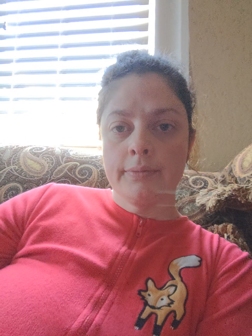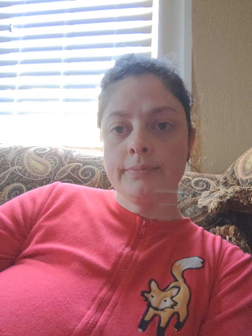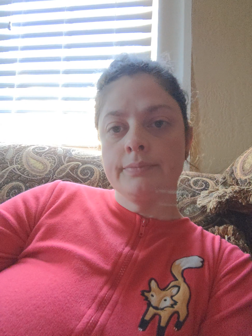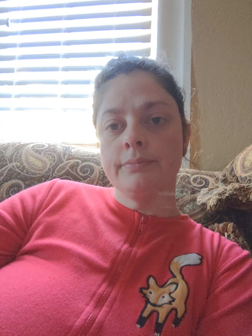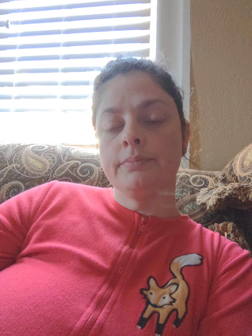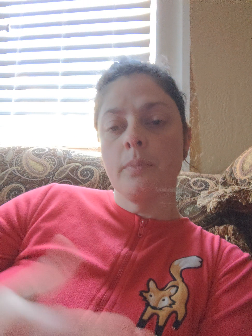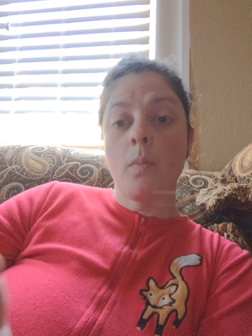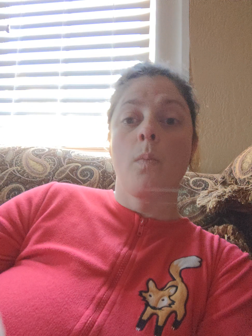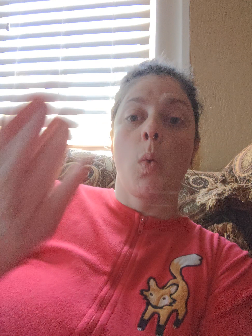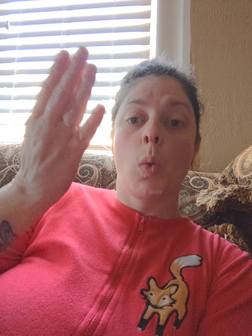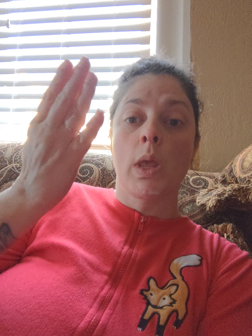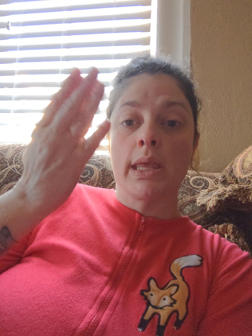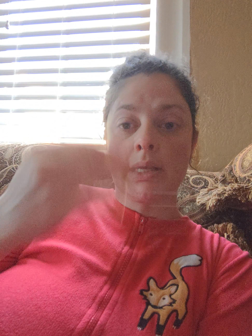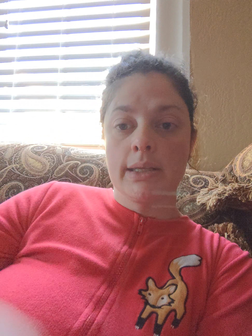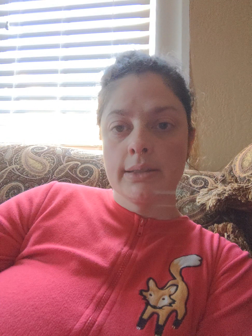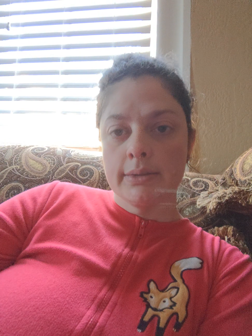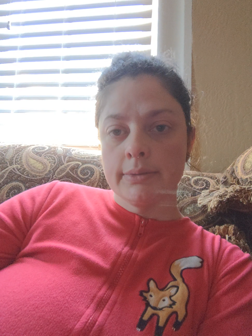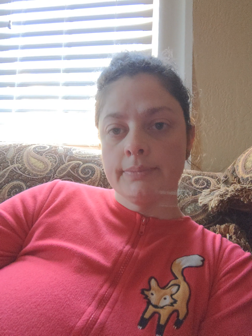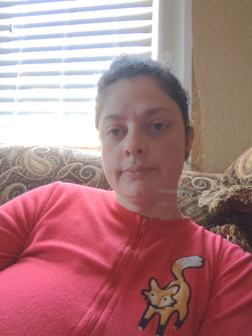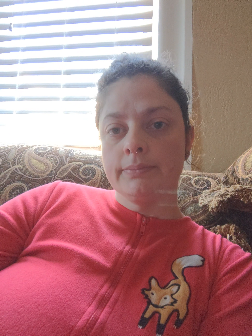morning